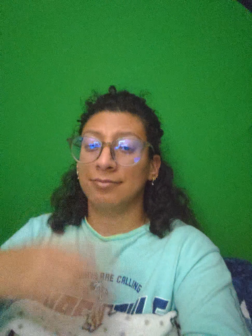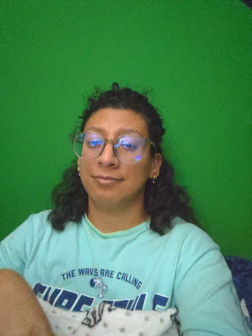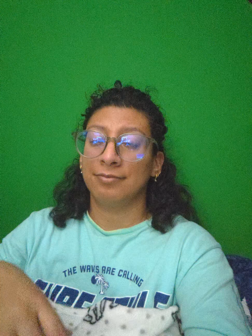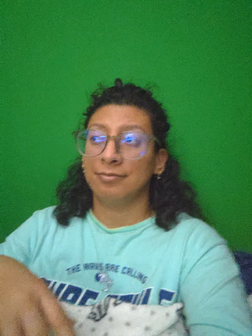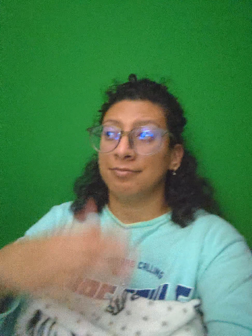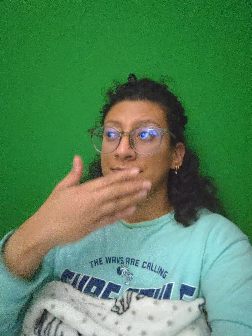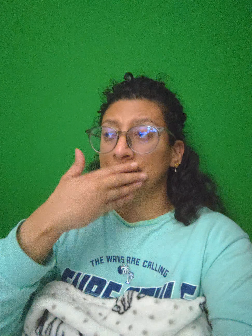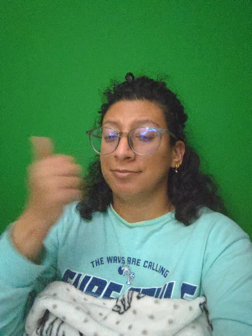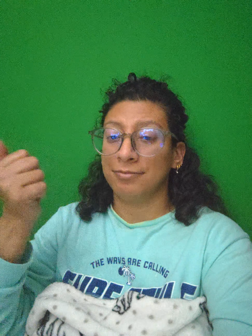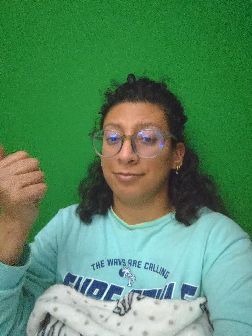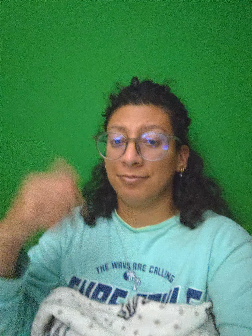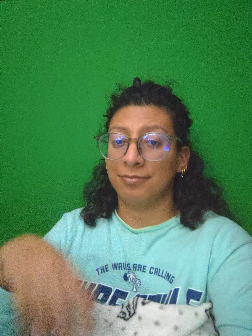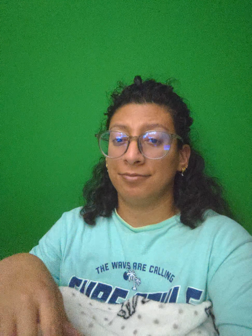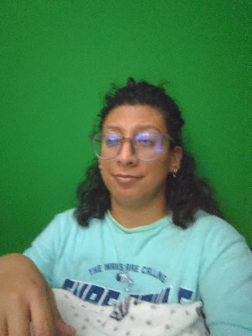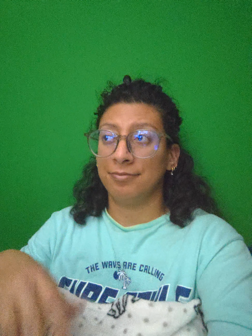better